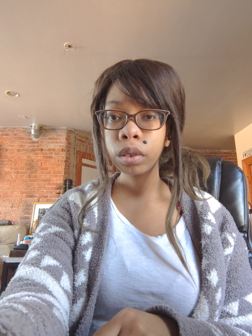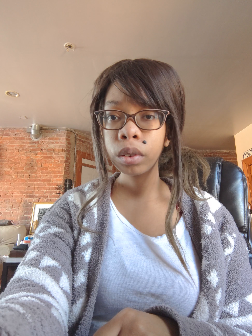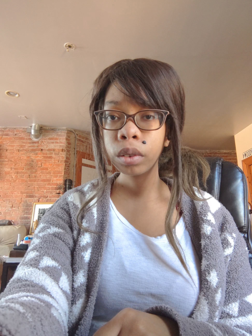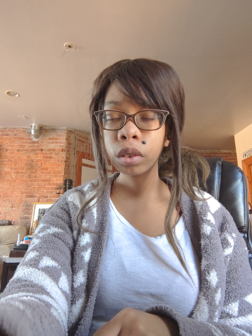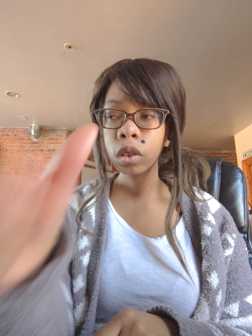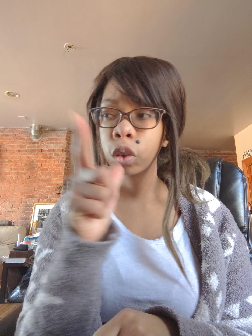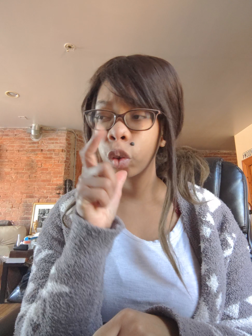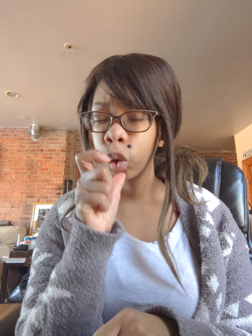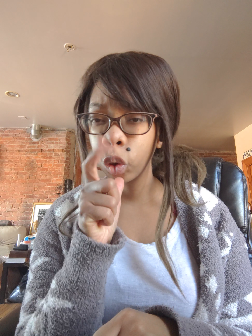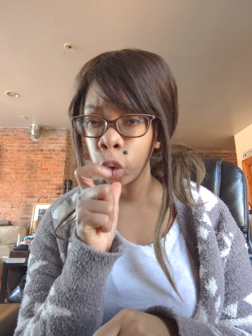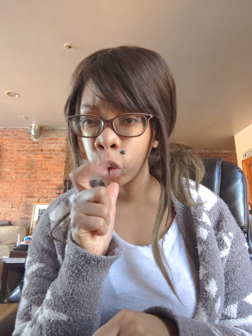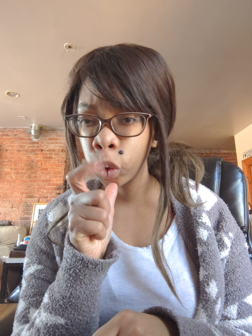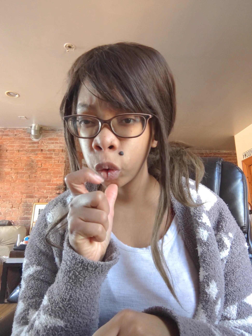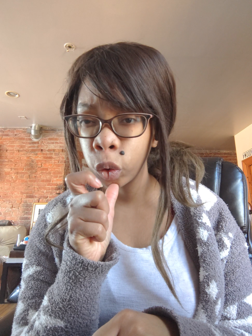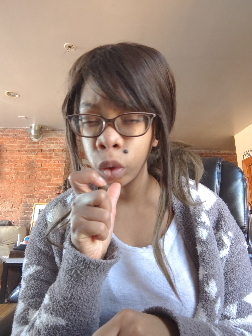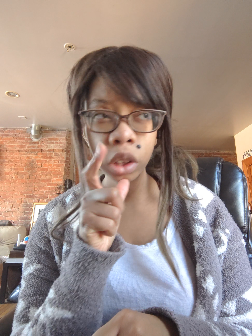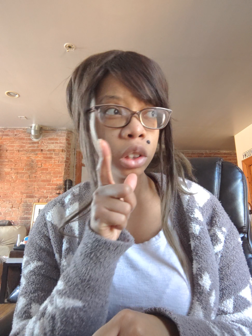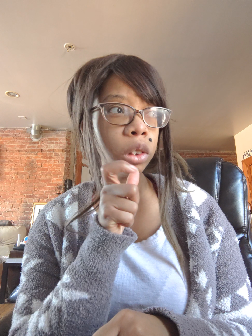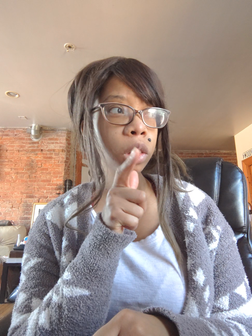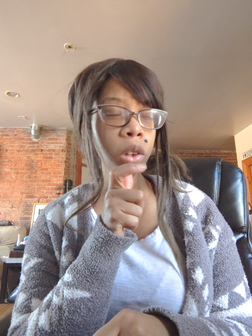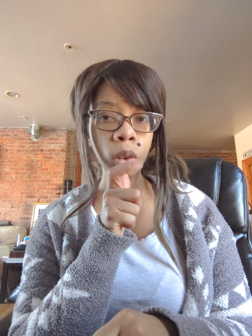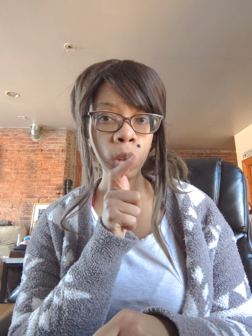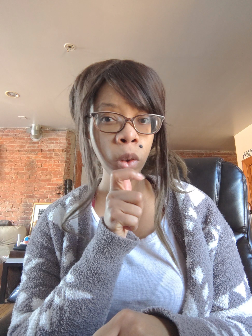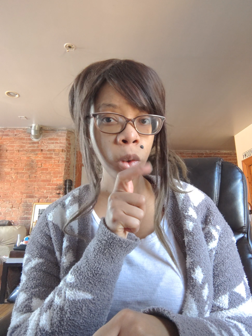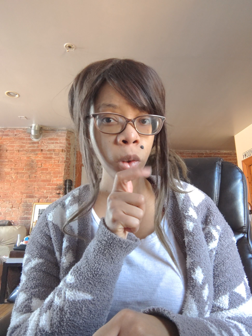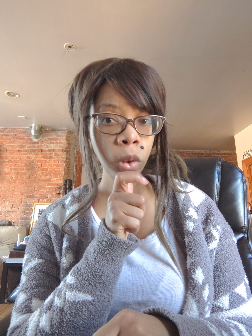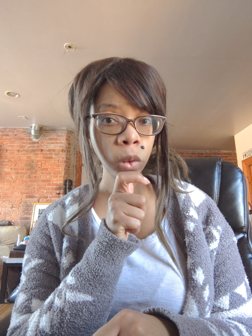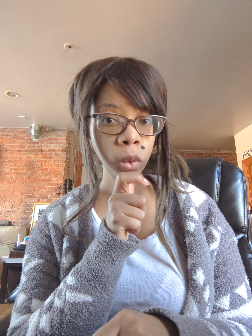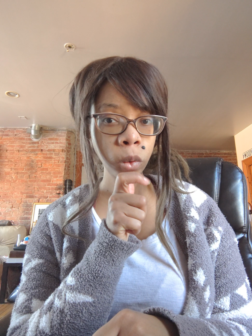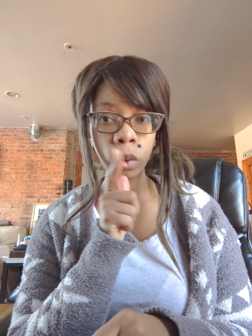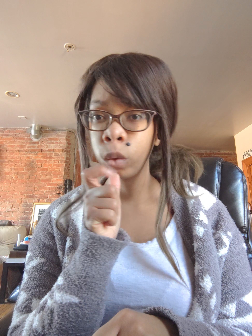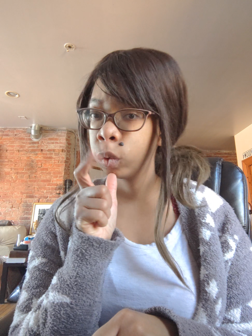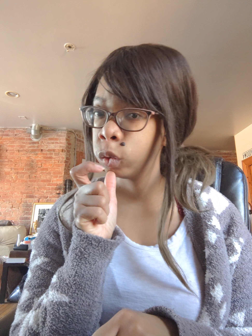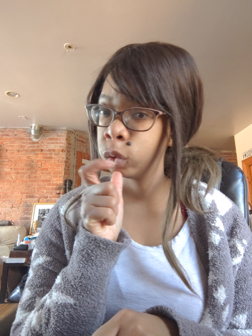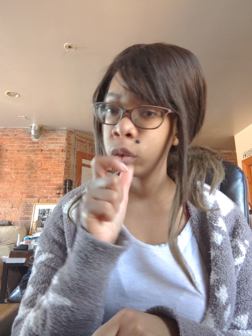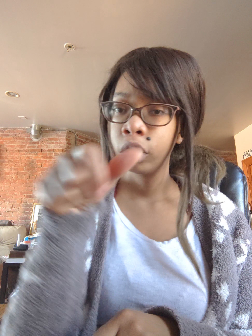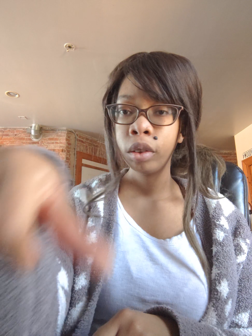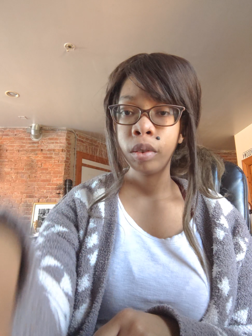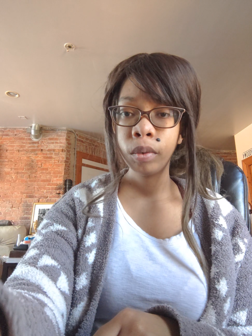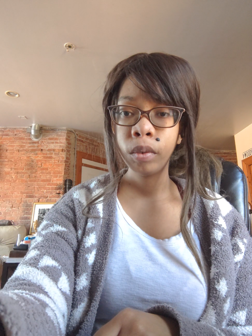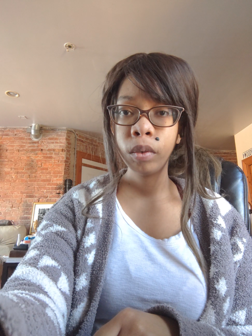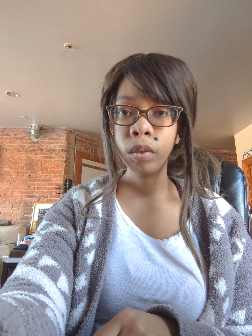who